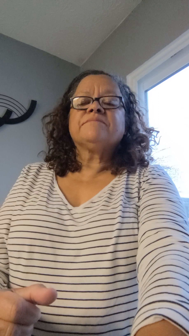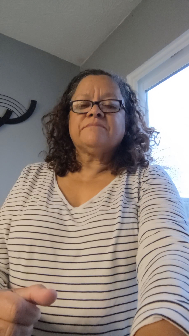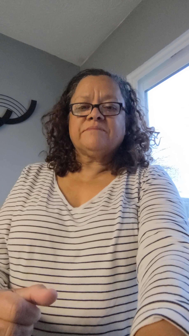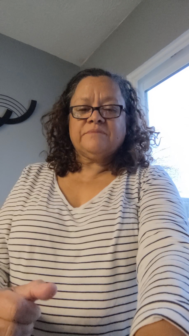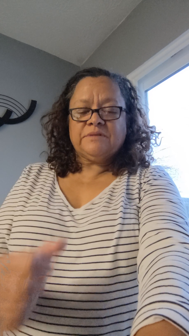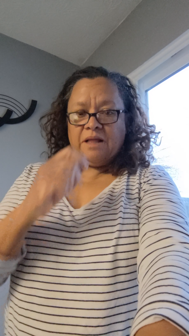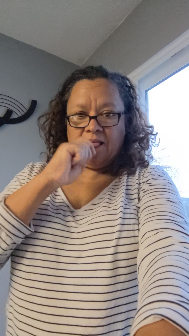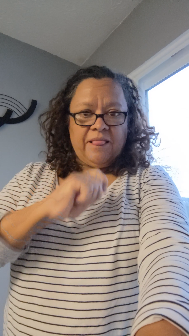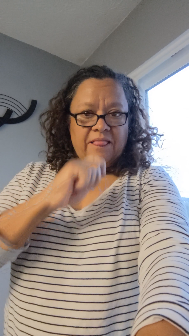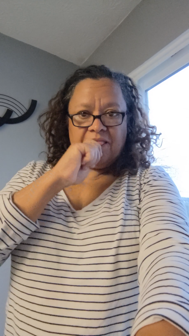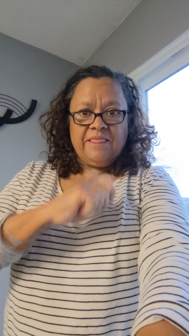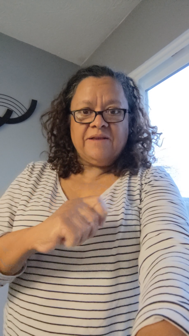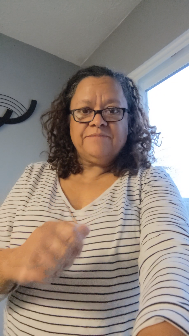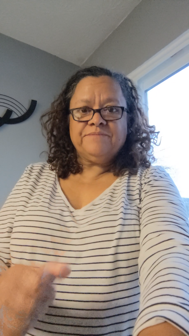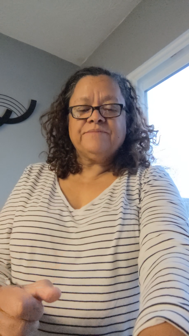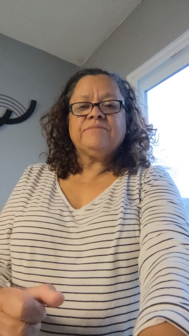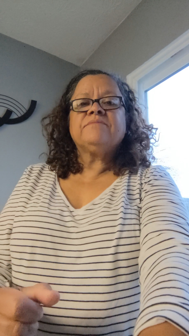popsicle